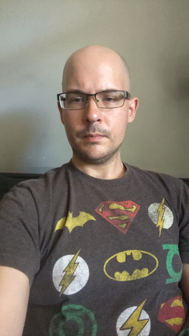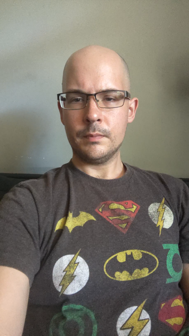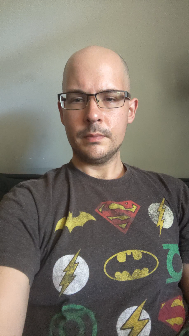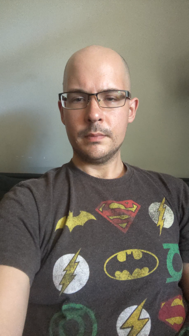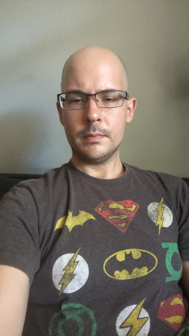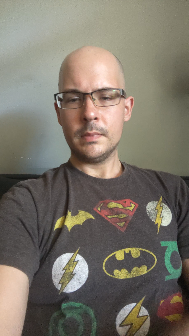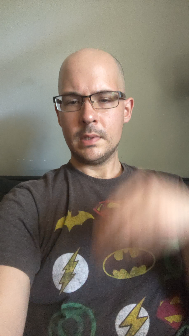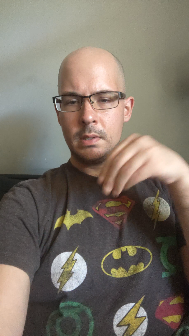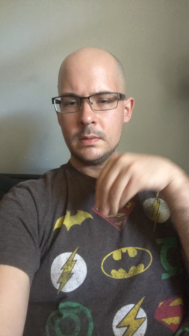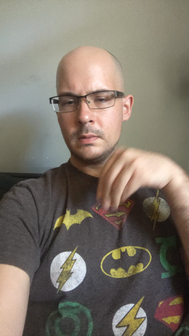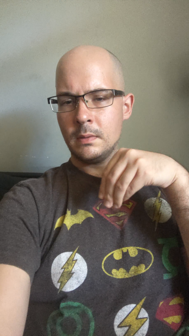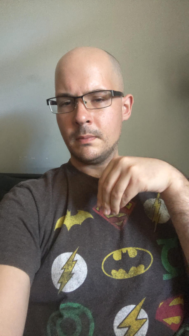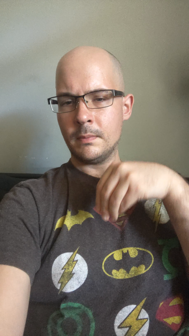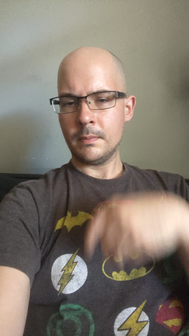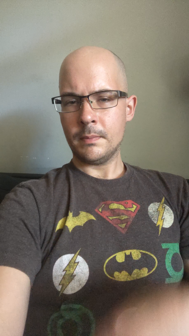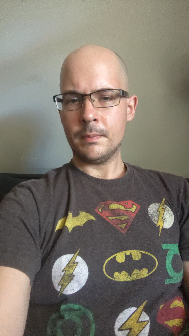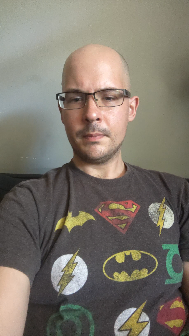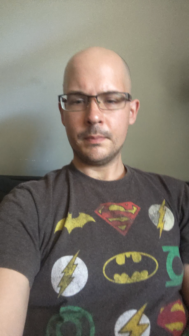inside